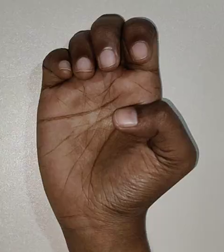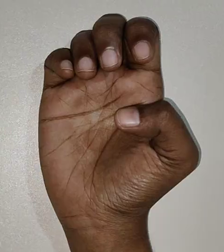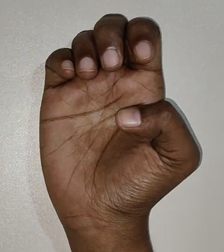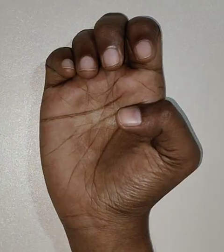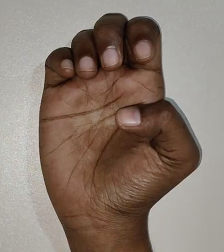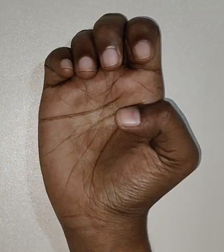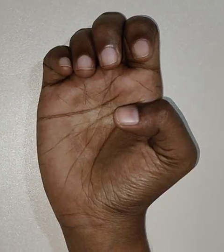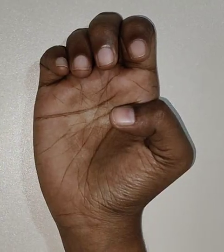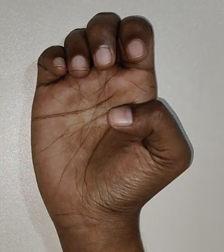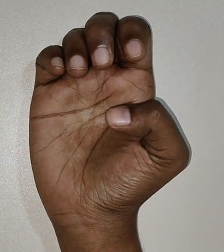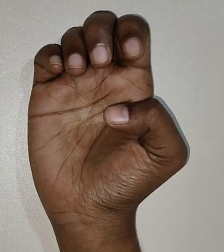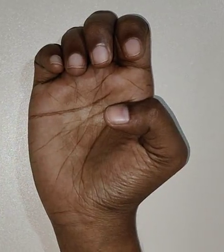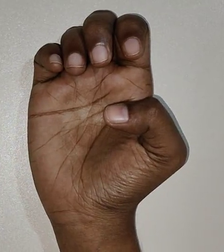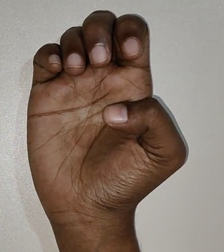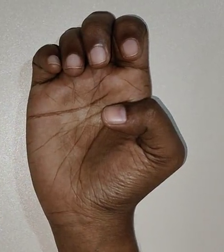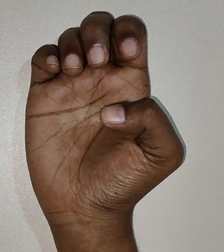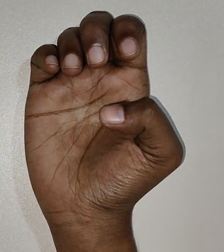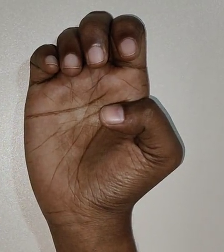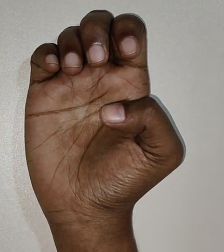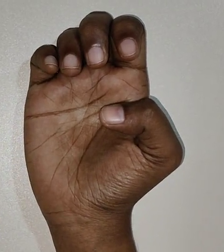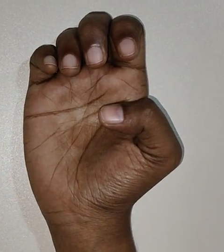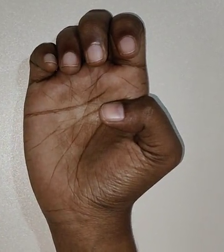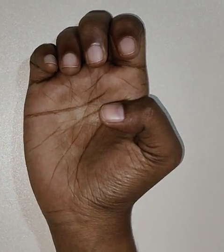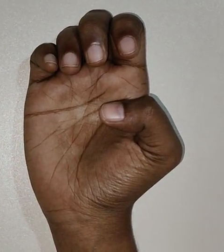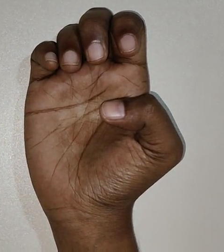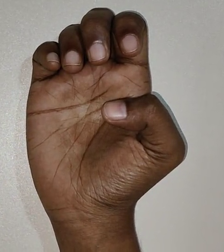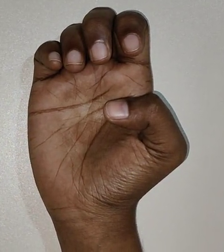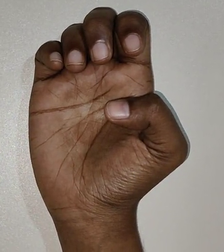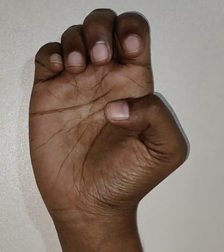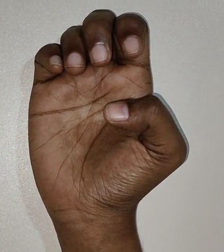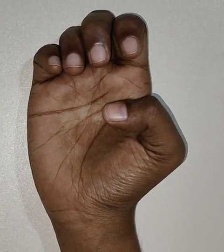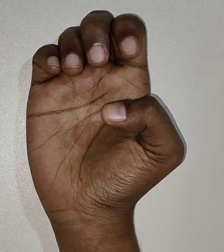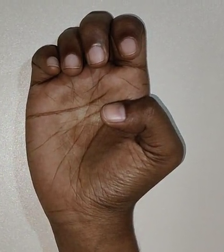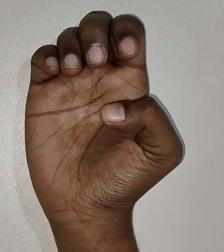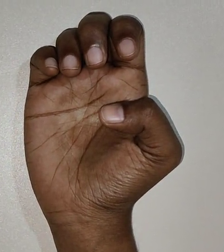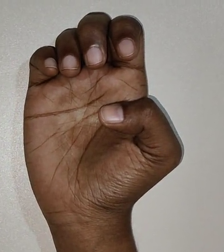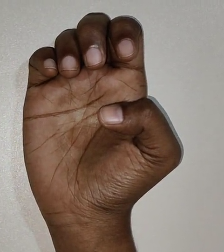ഇ